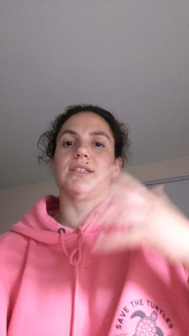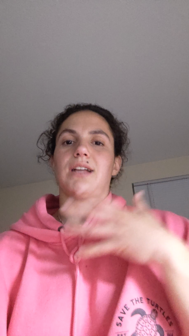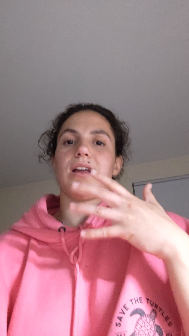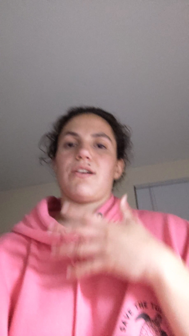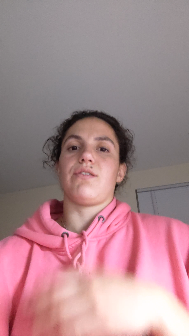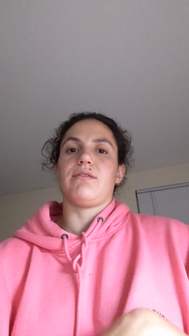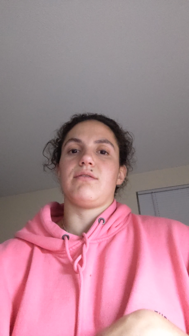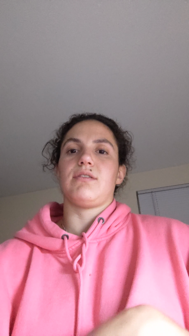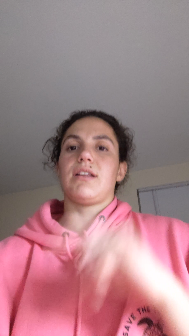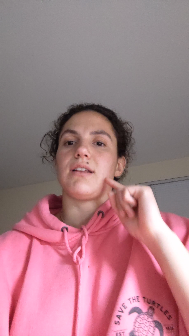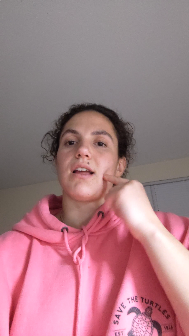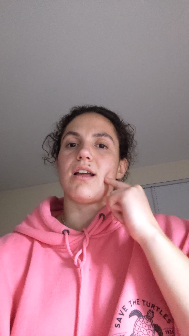candy